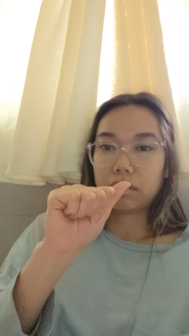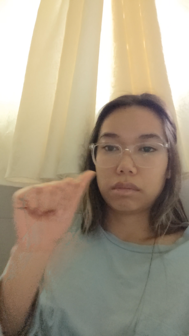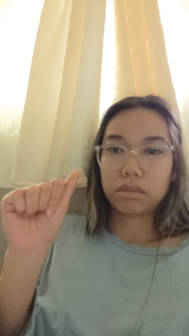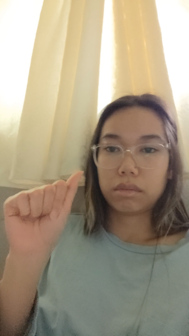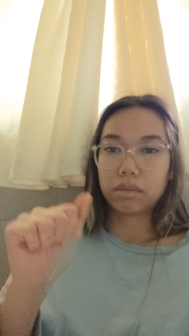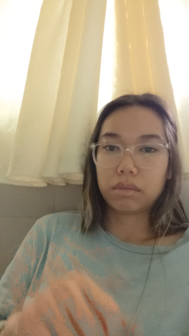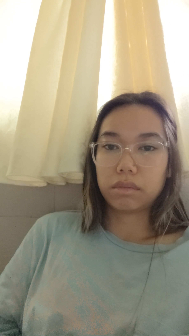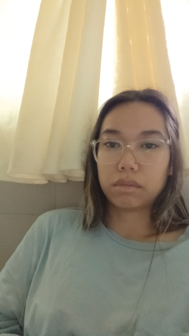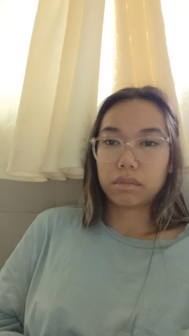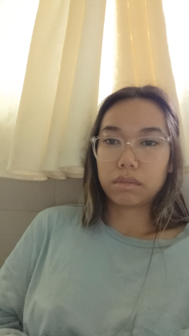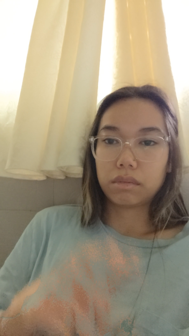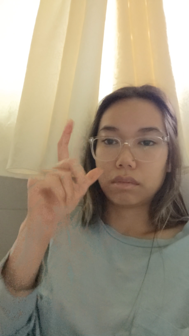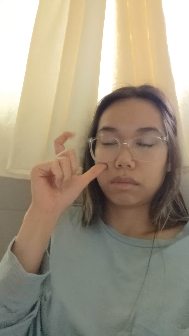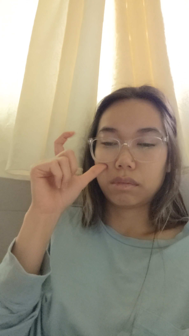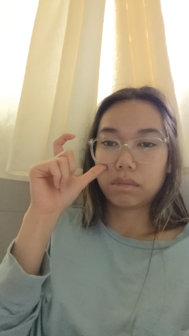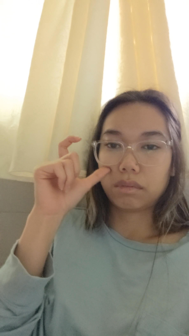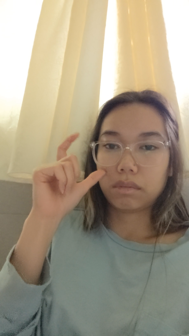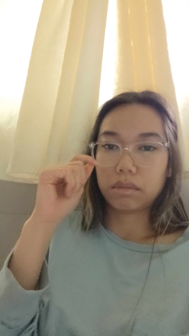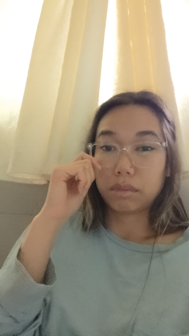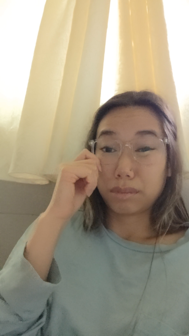camera